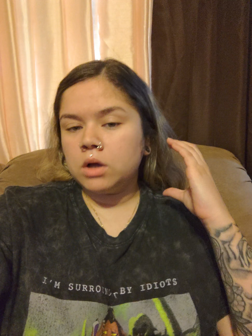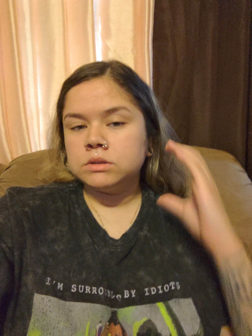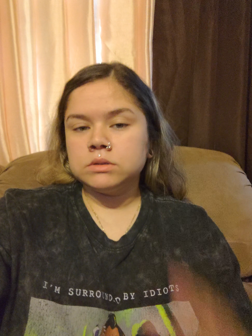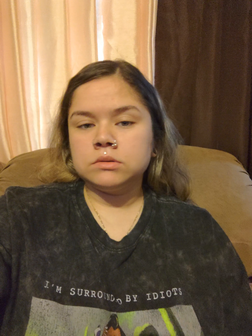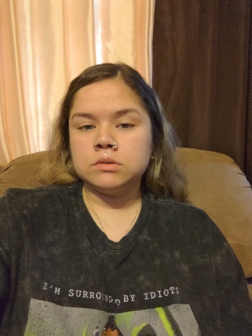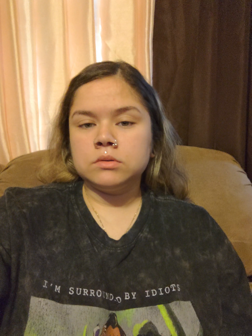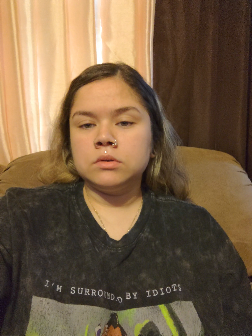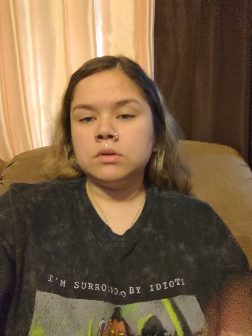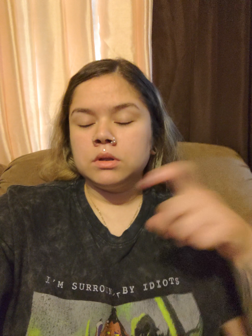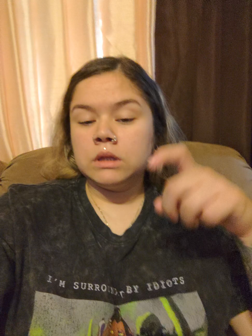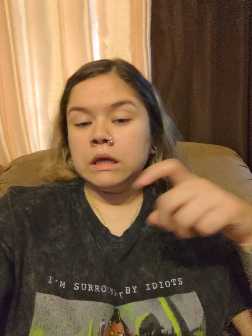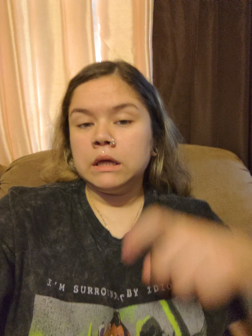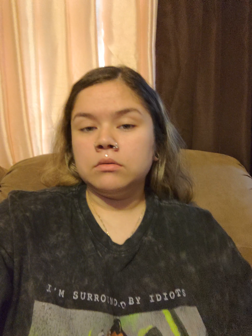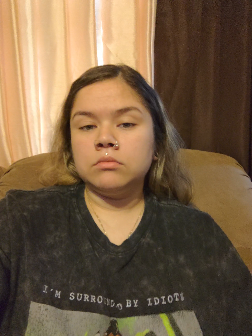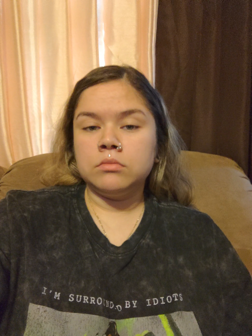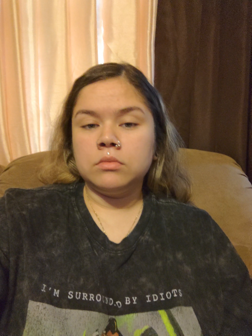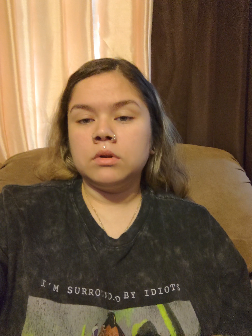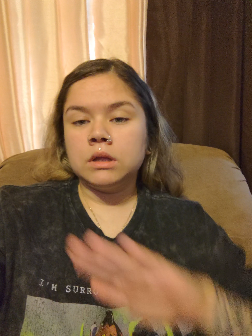need